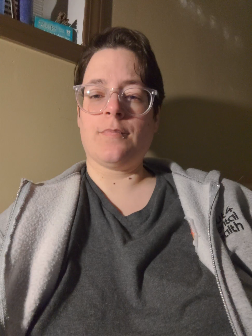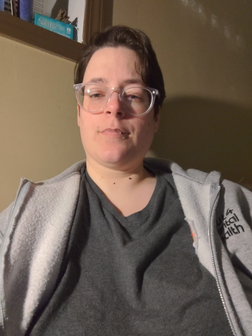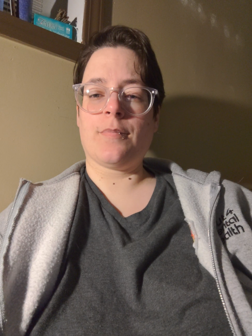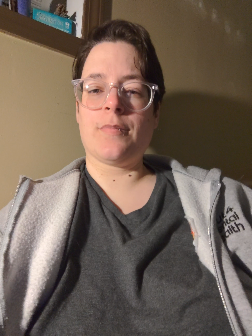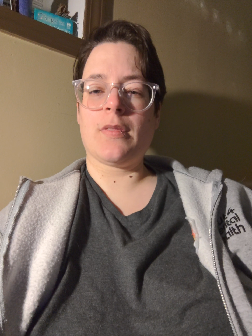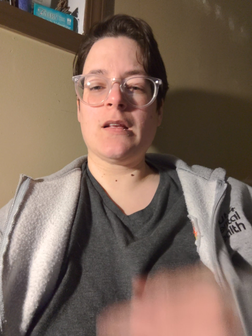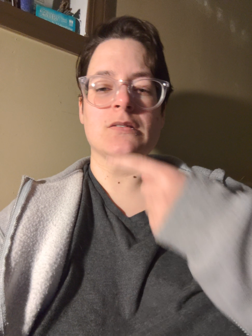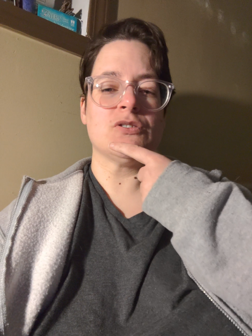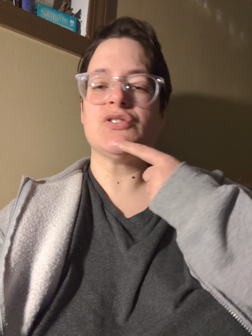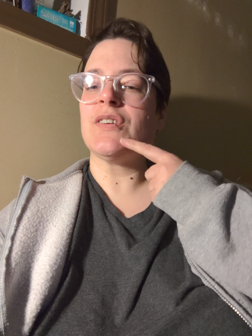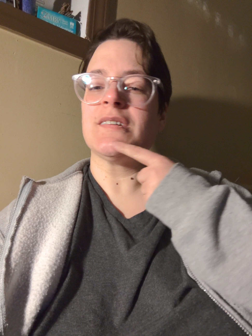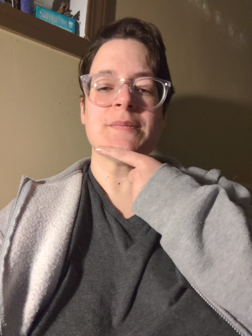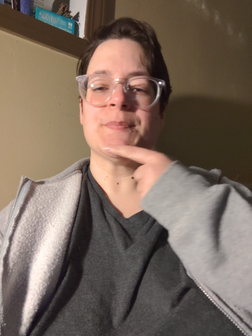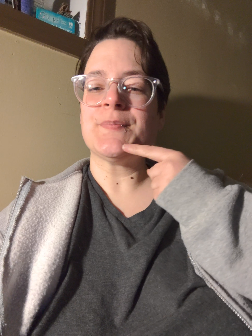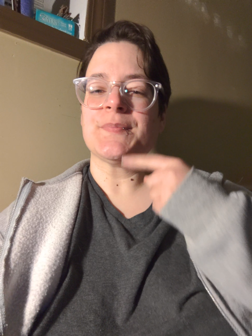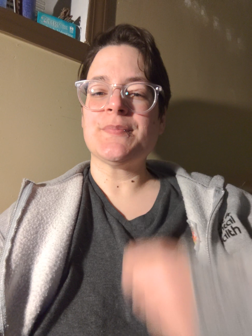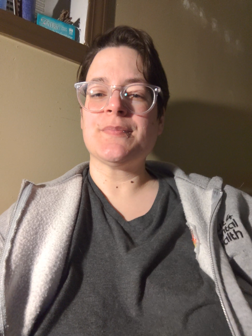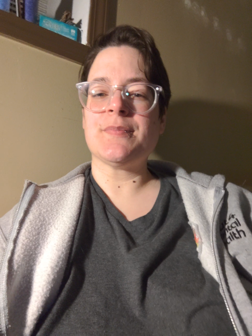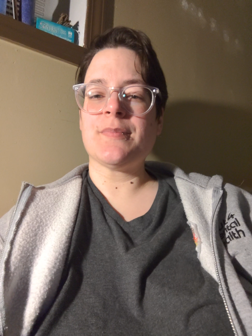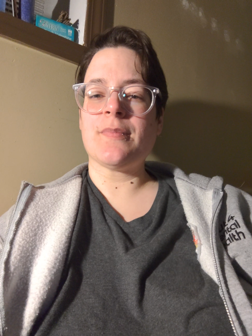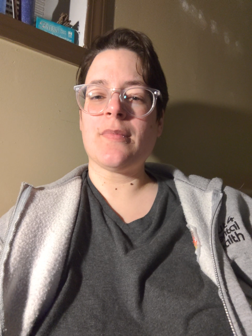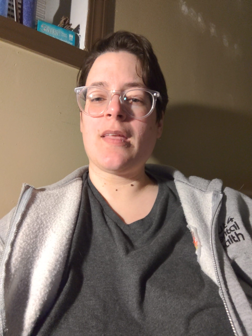chin